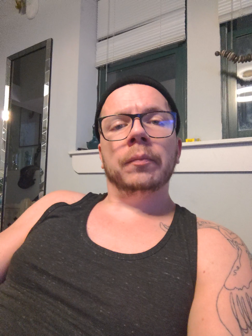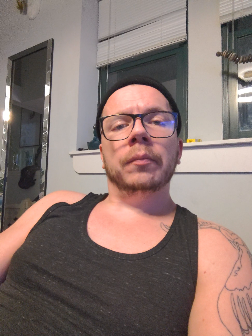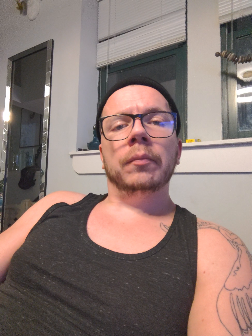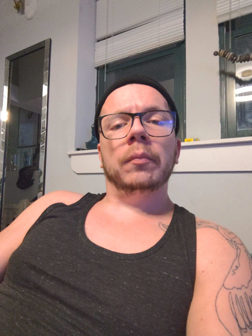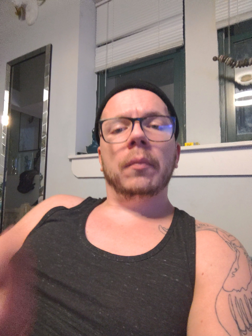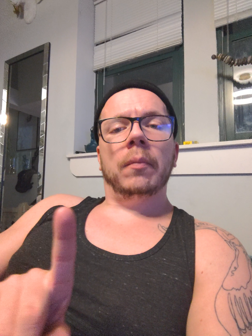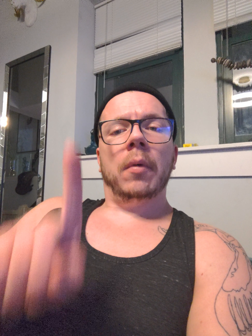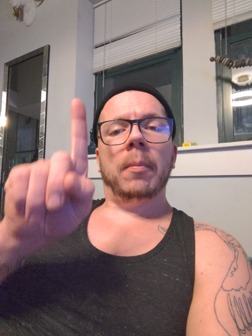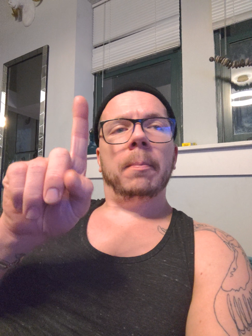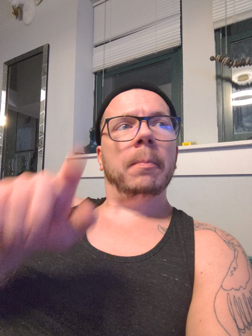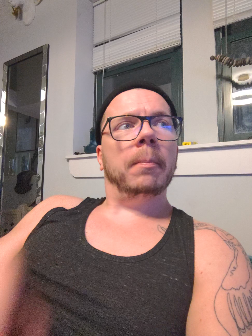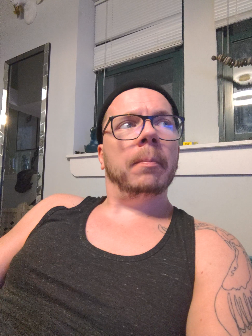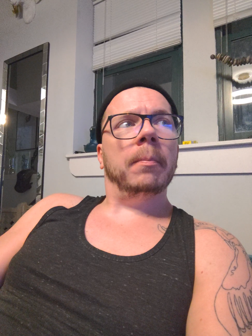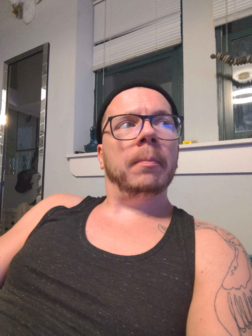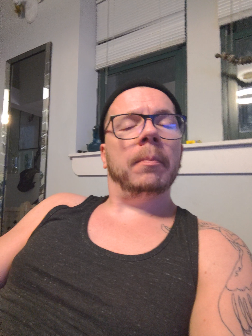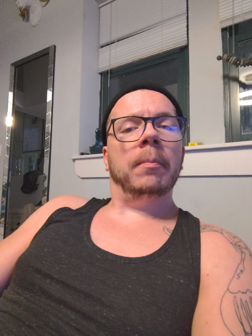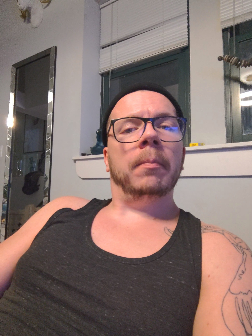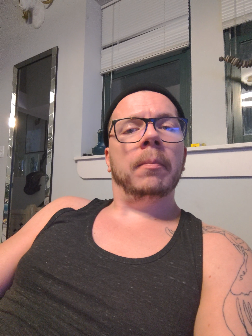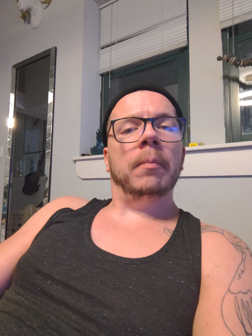up